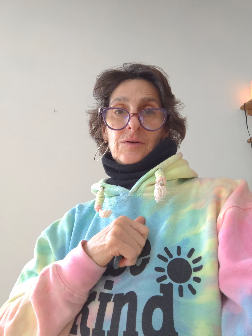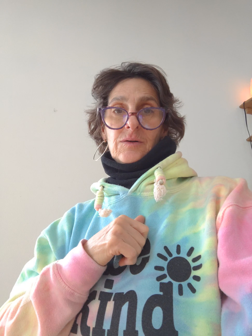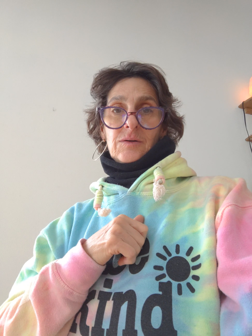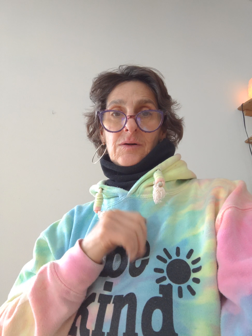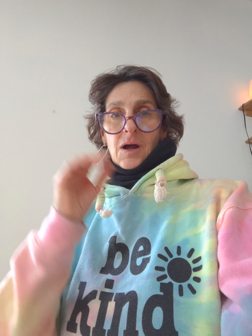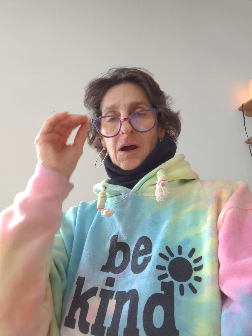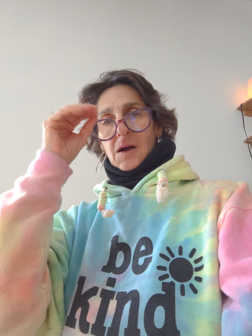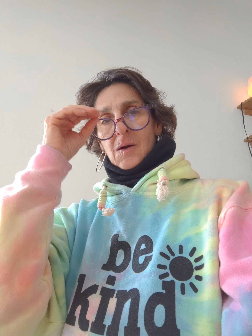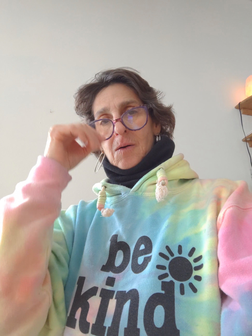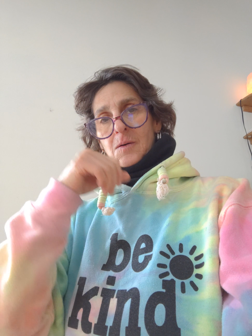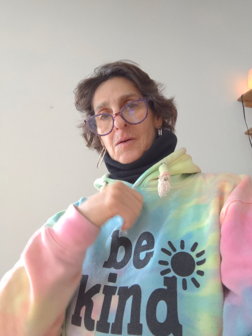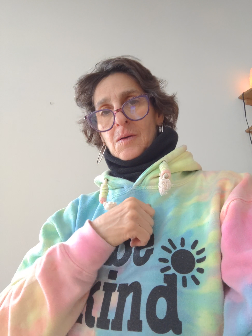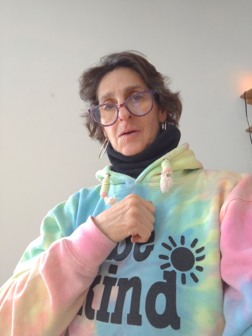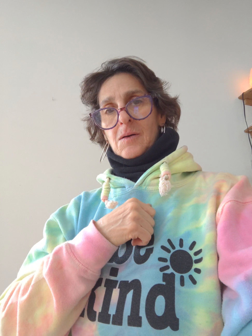owl